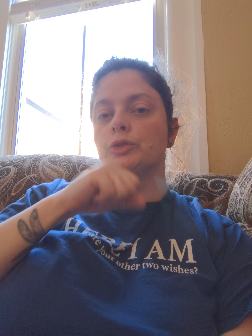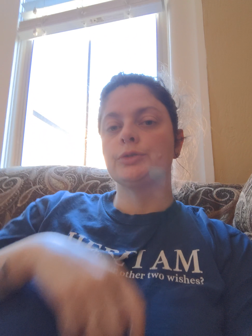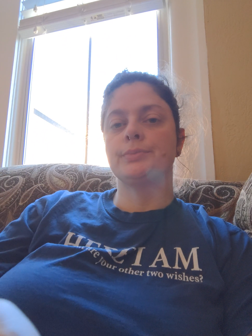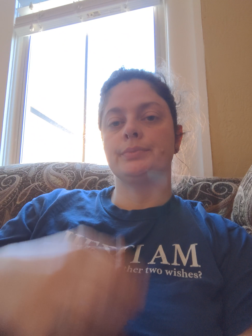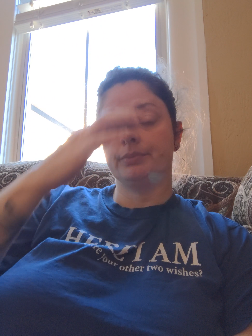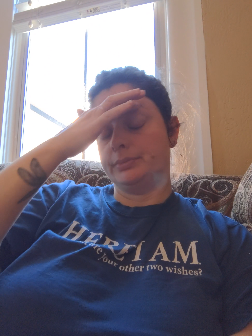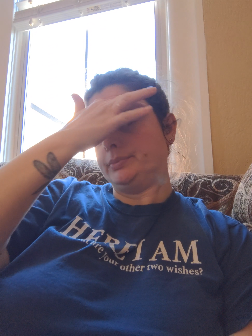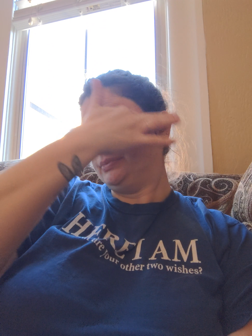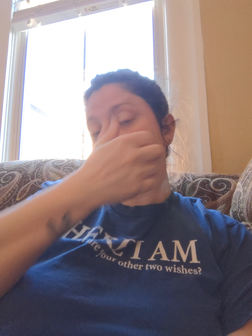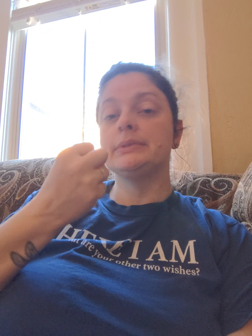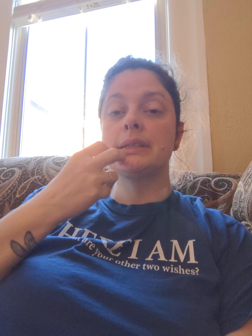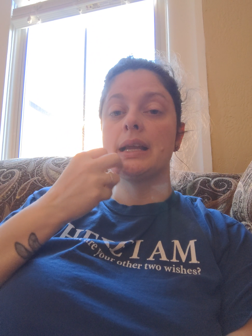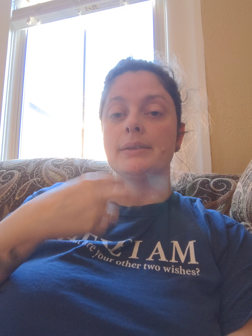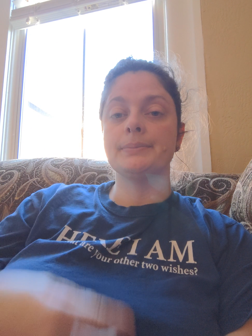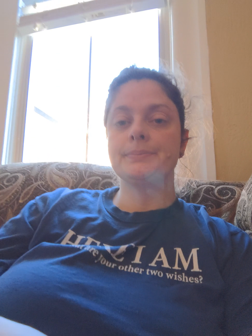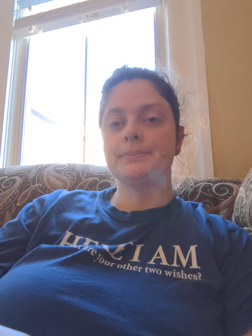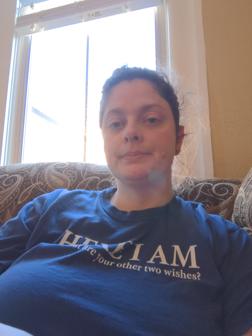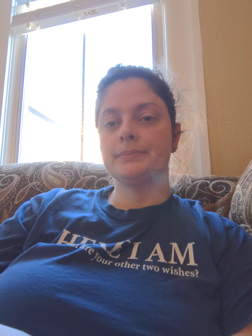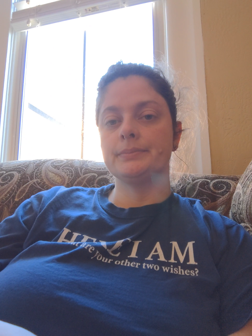snack